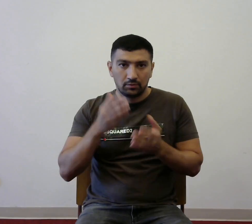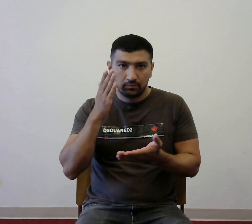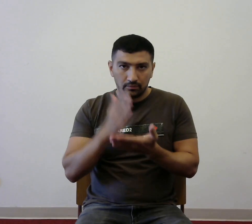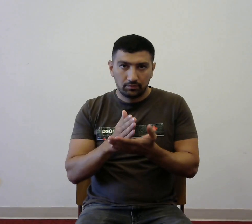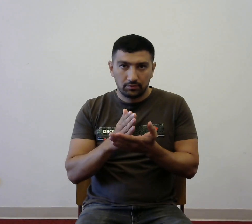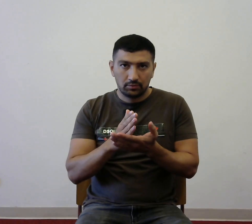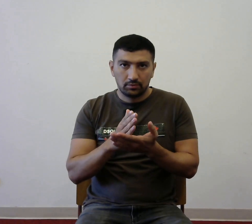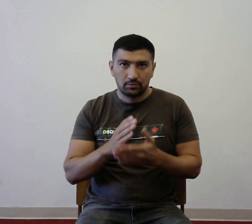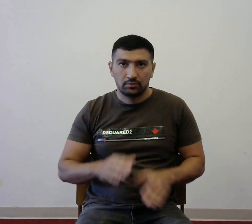var